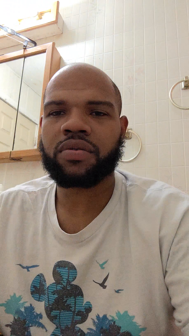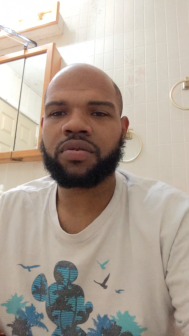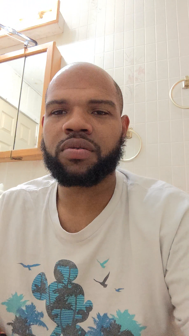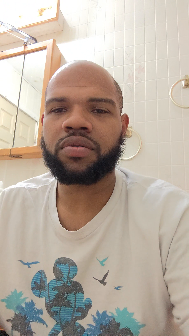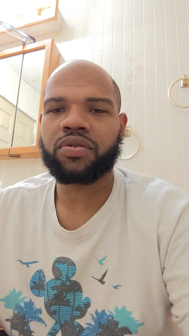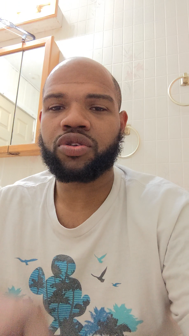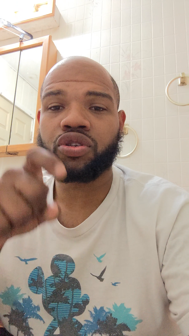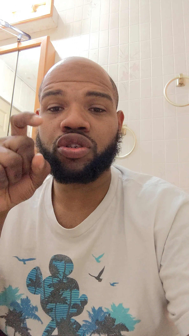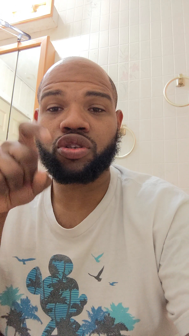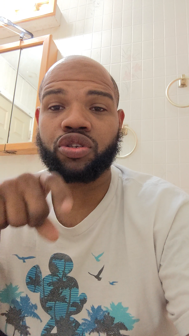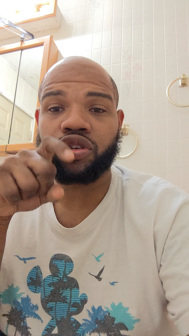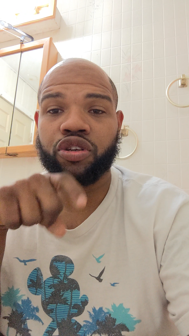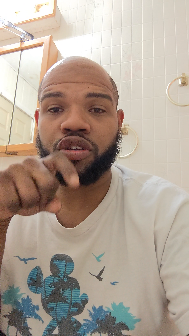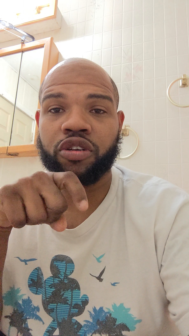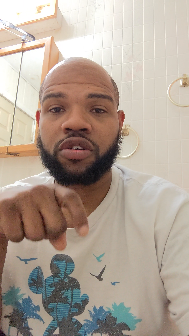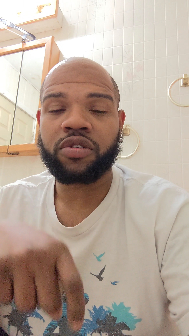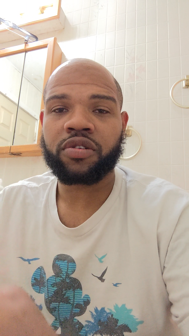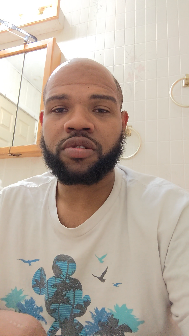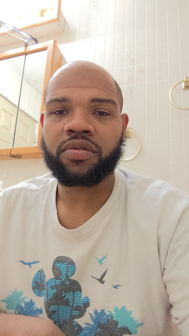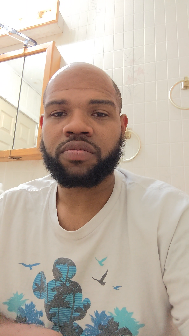should